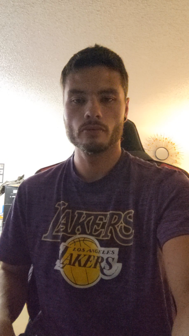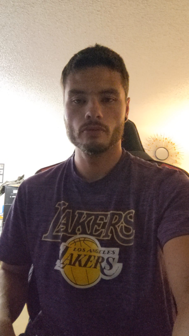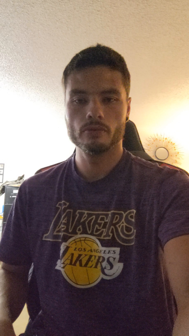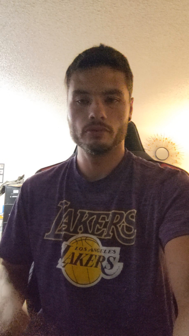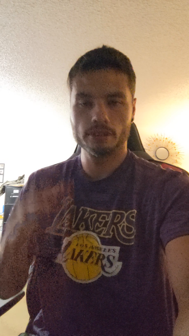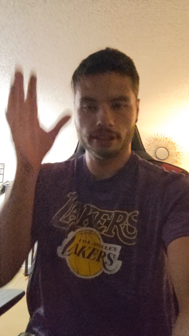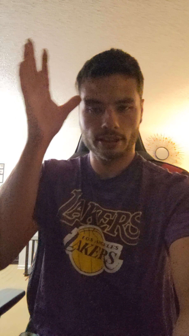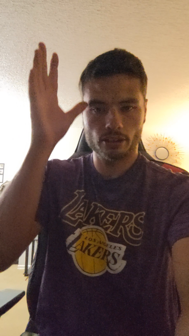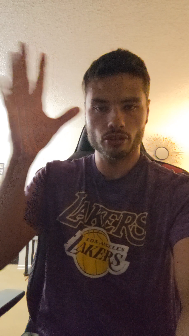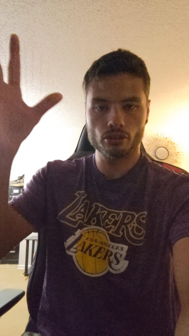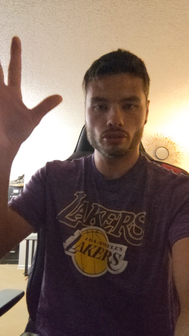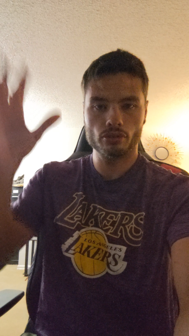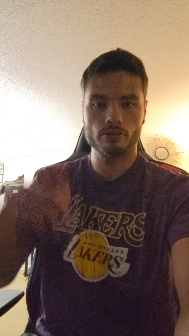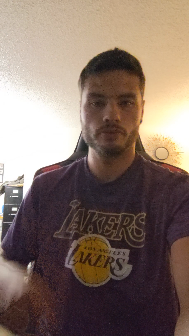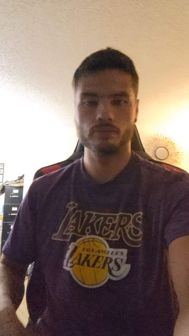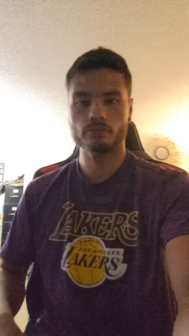deer